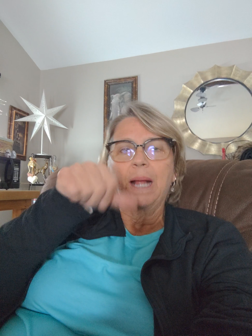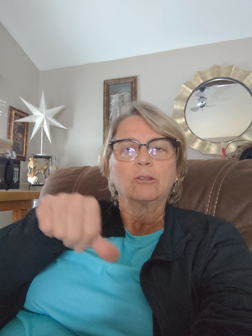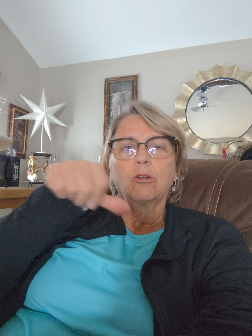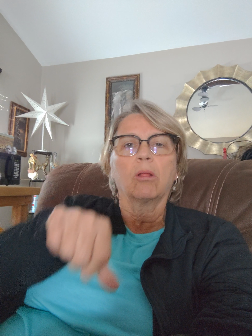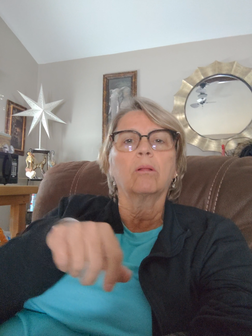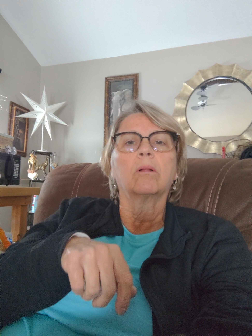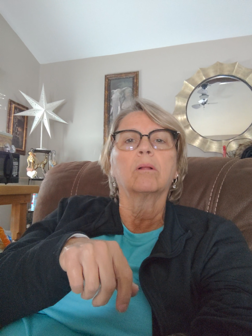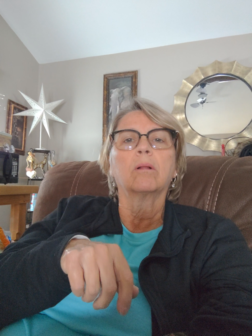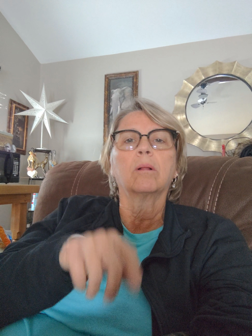puzzle